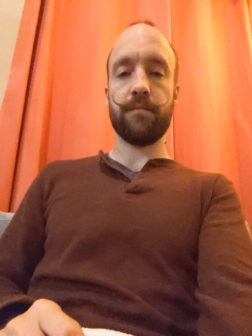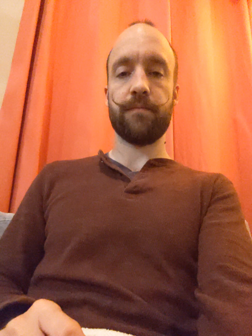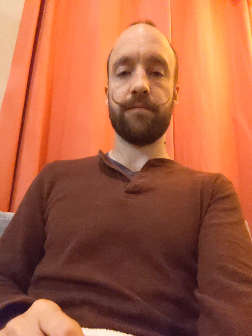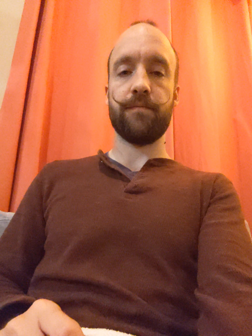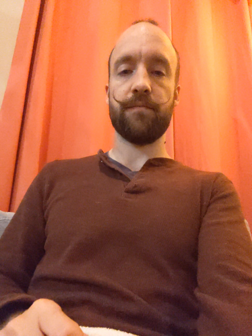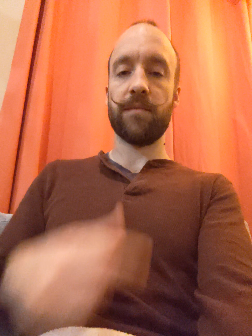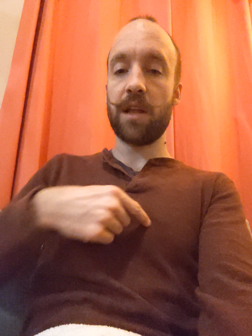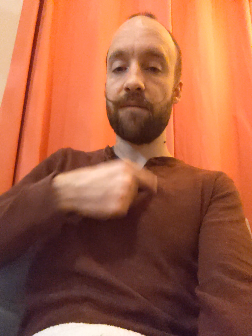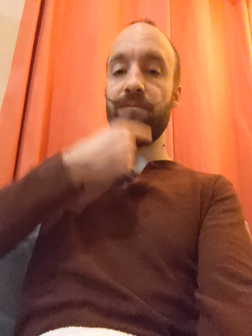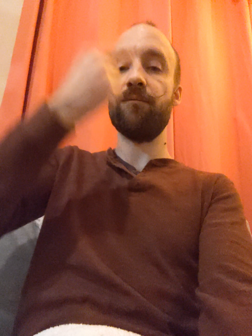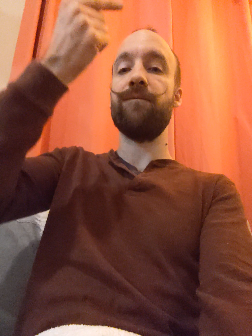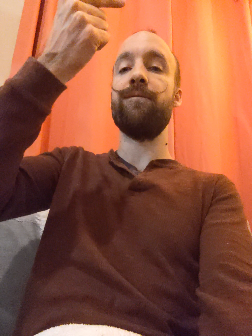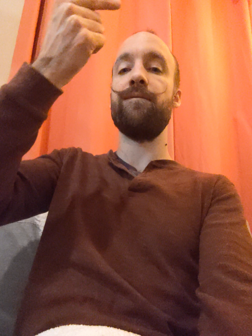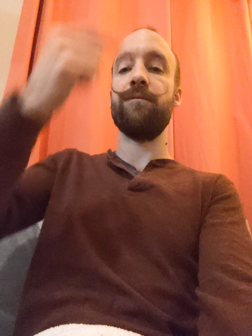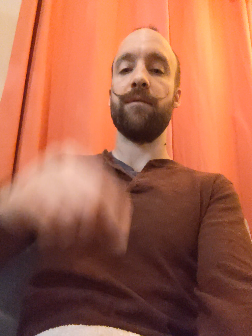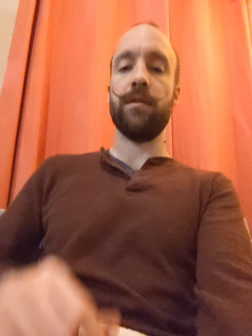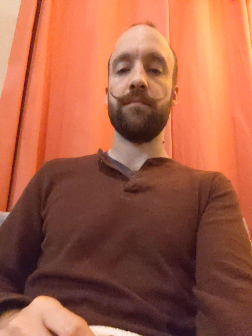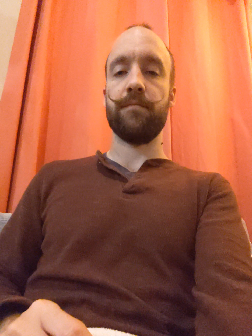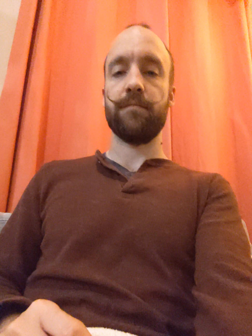giraffe